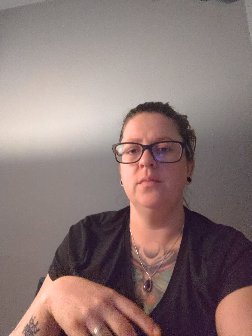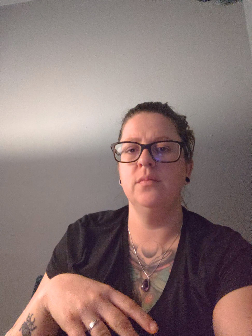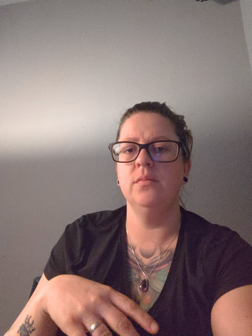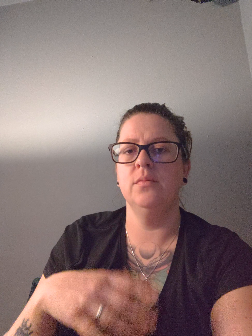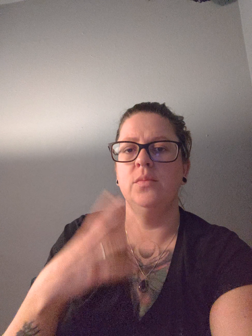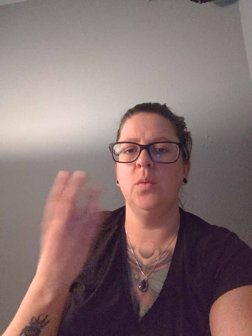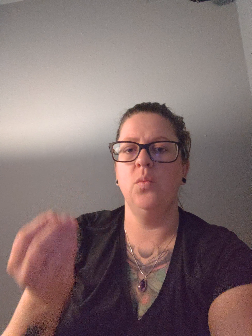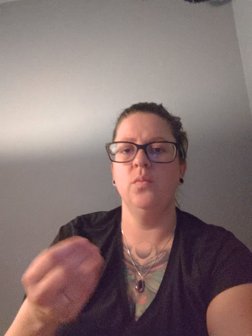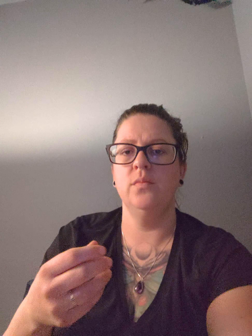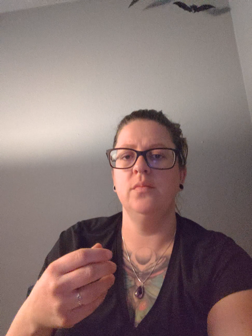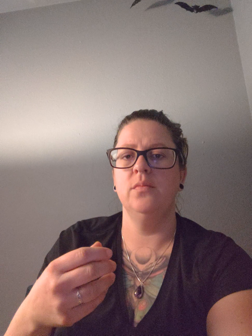go